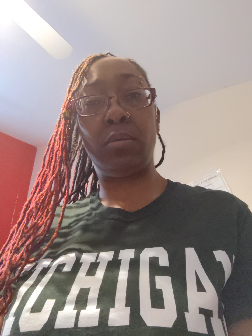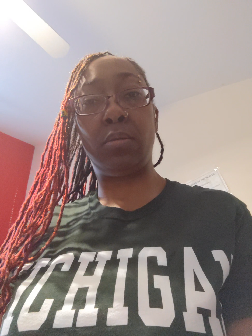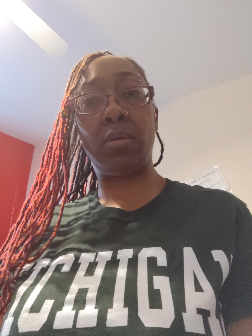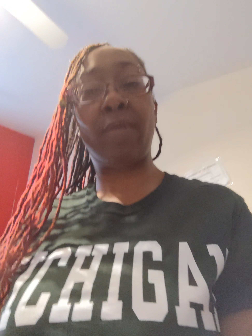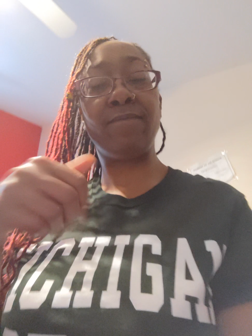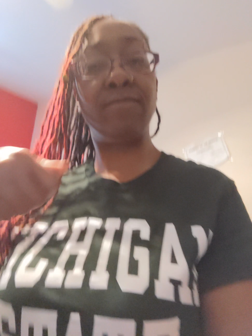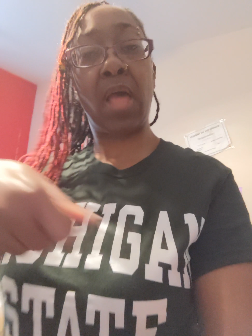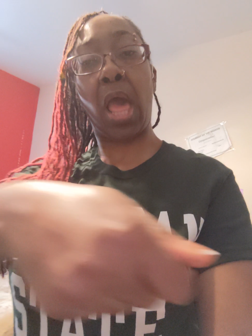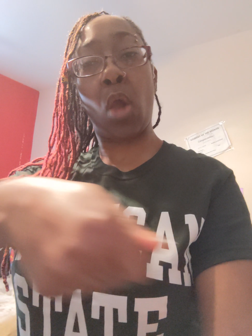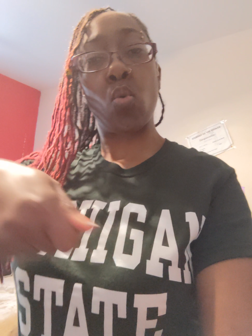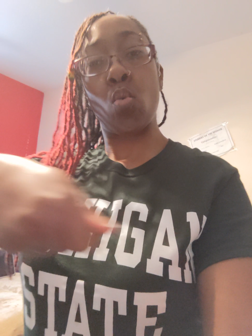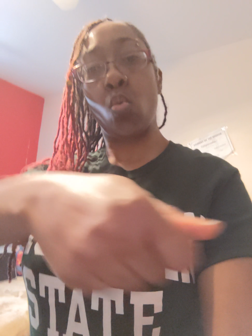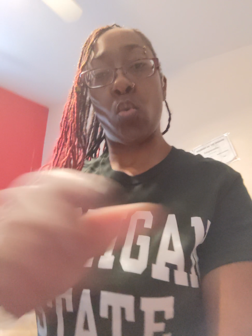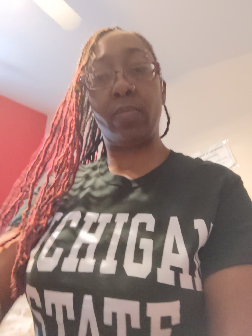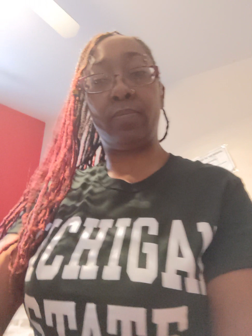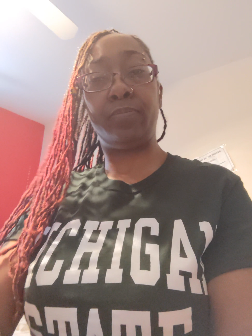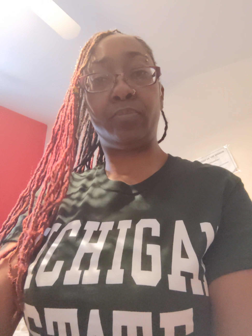vacuum